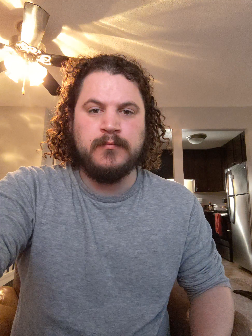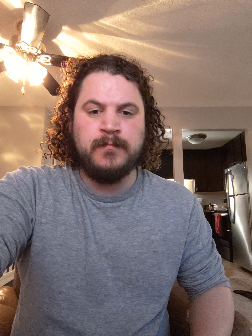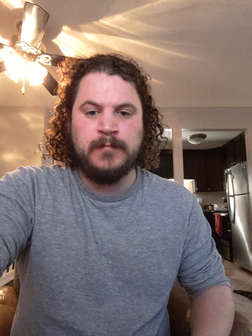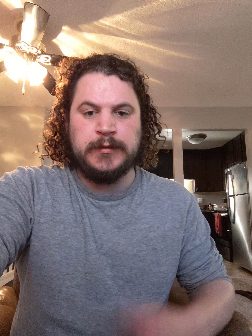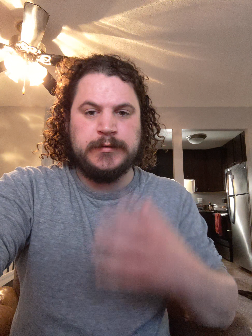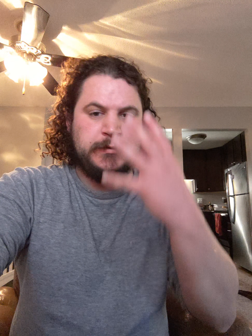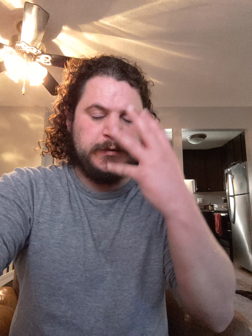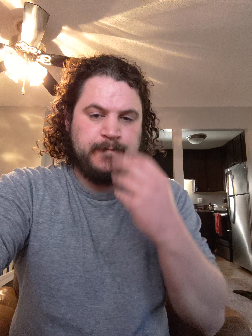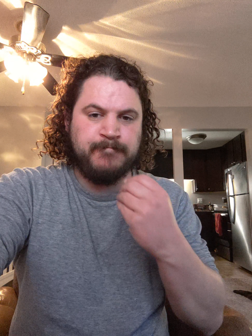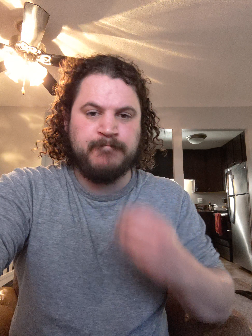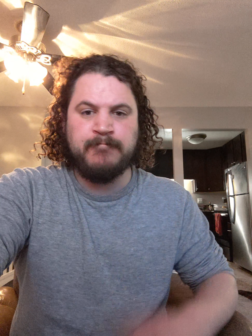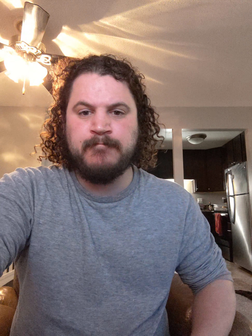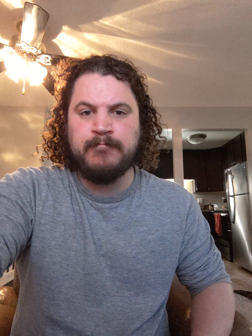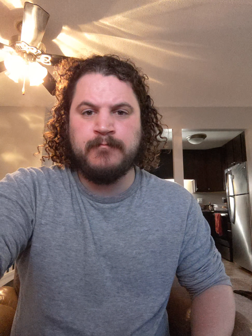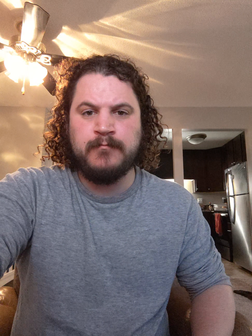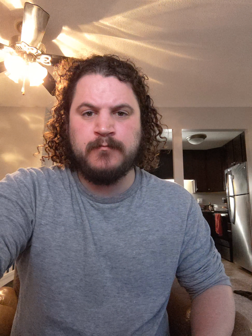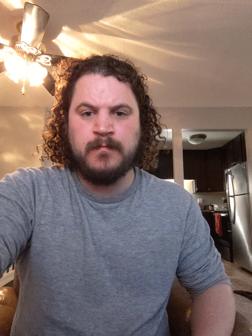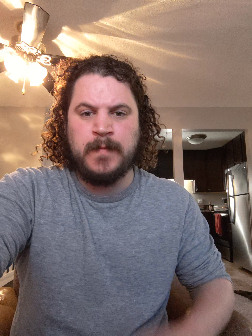sleep